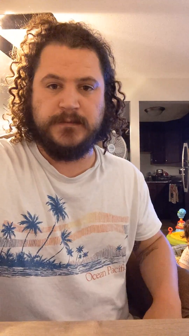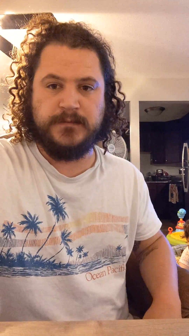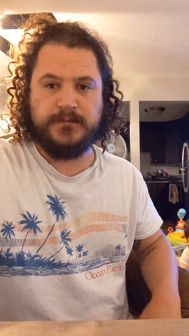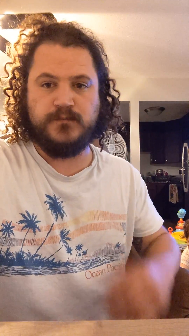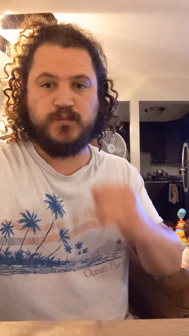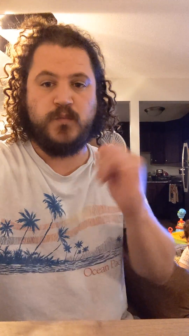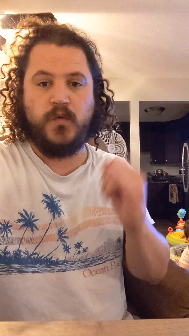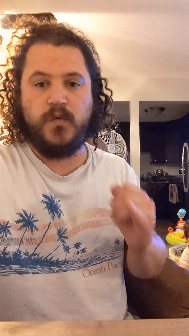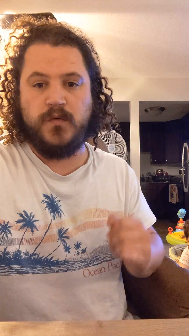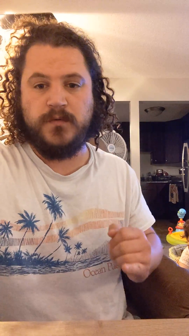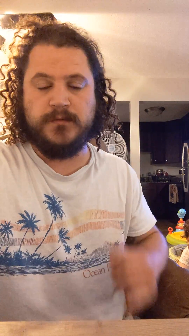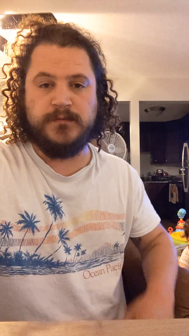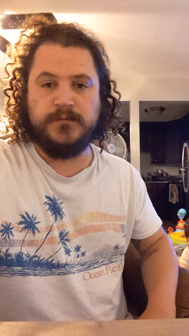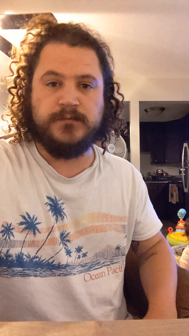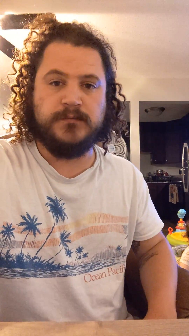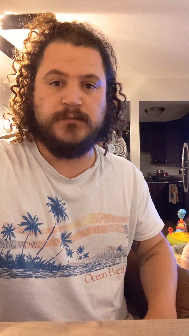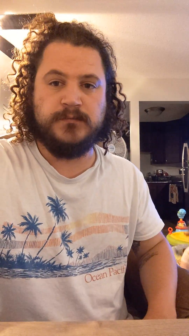draw